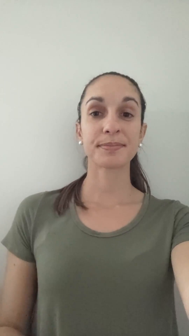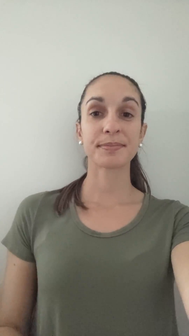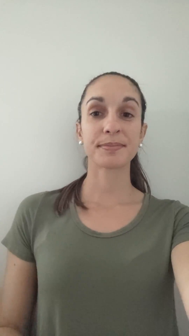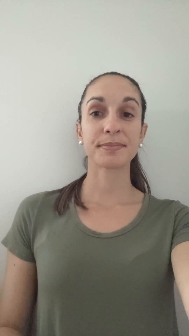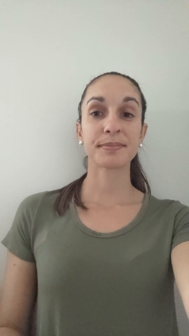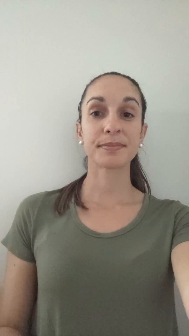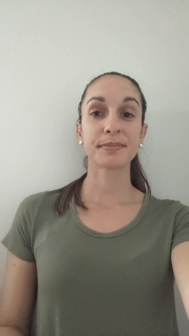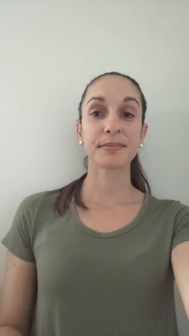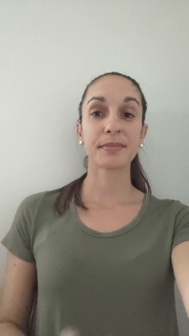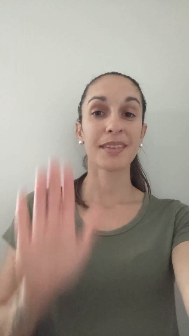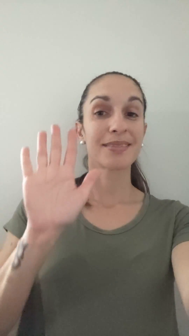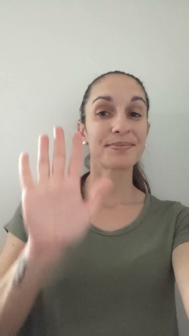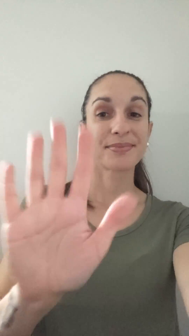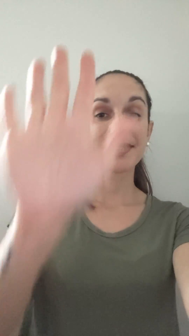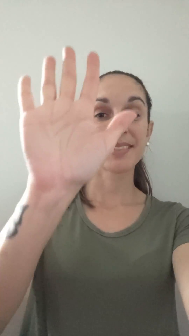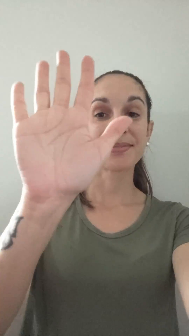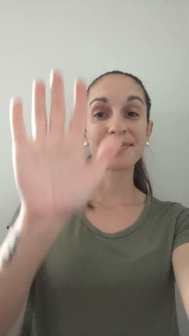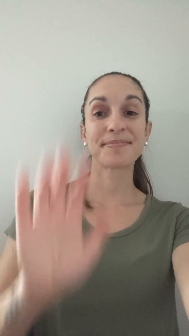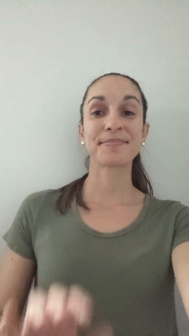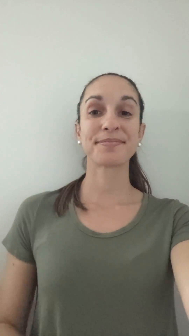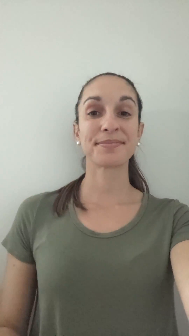give me five